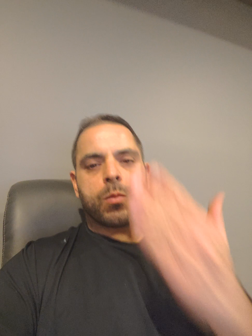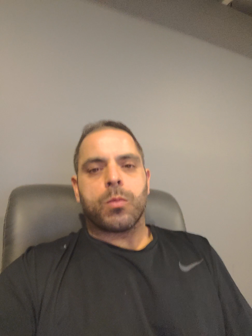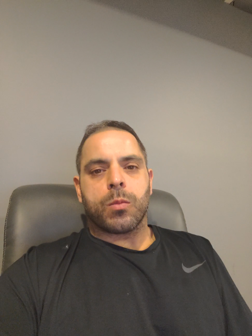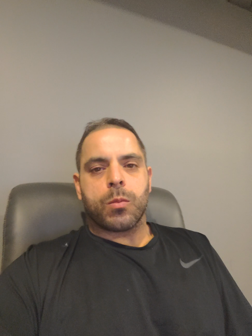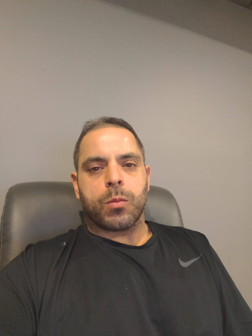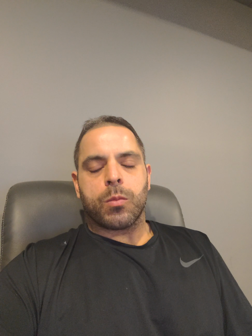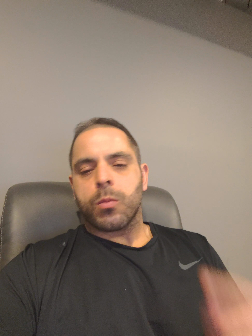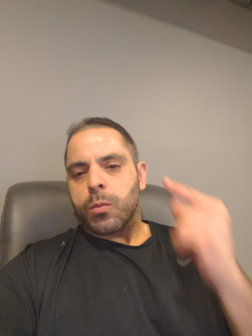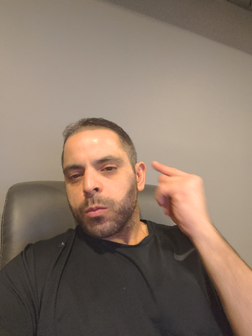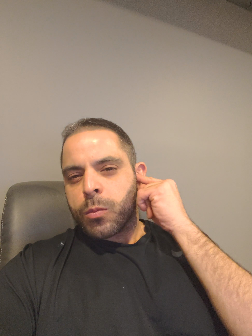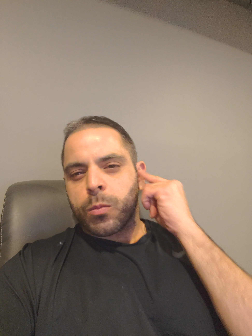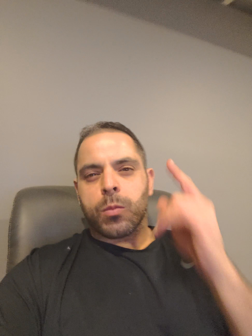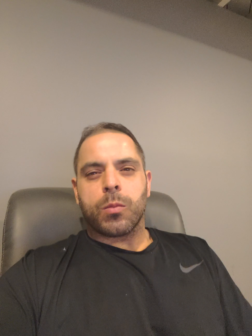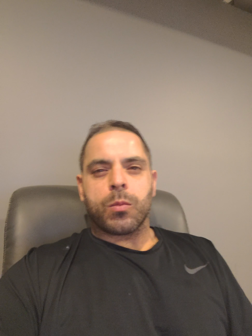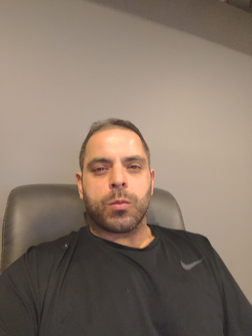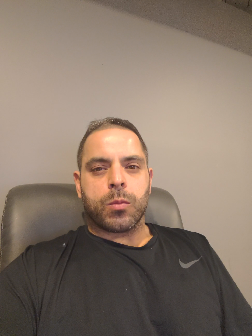hear